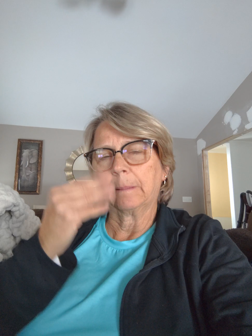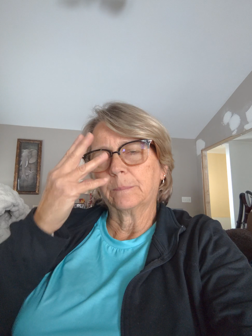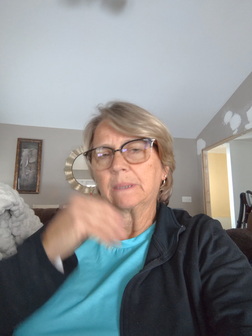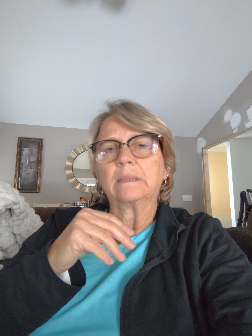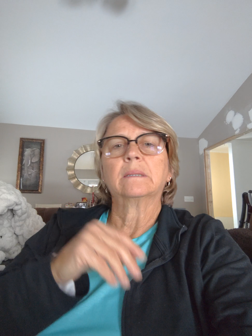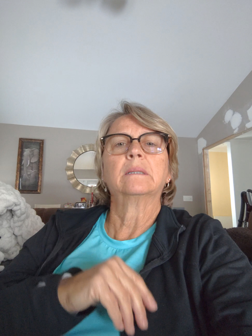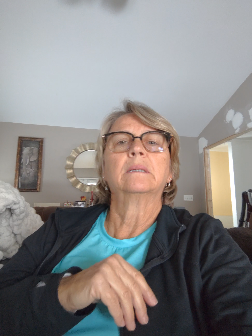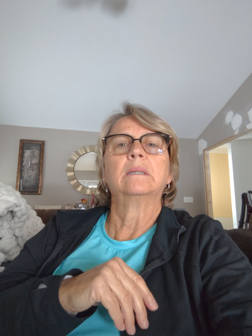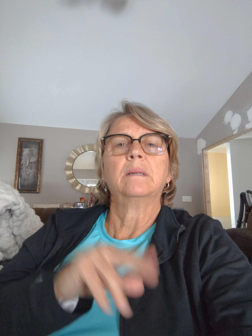sleepy